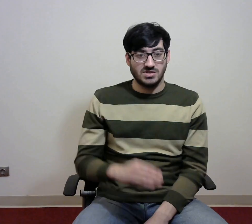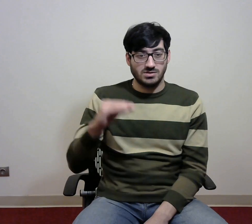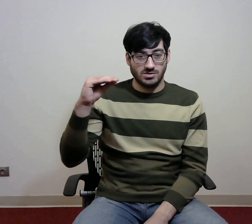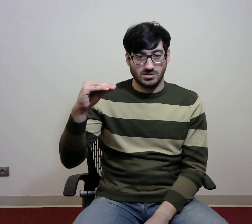J